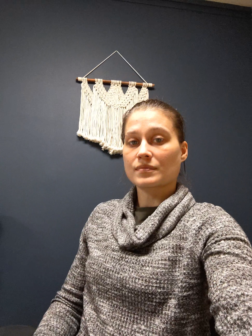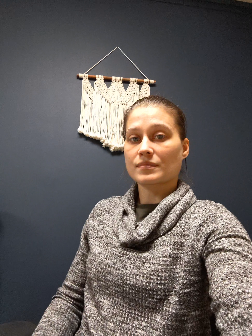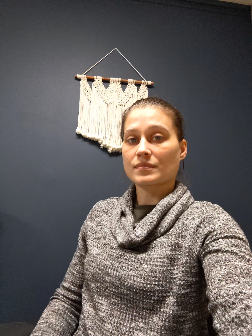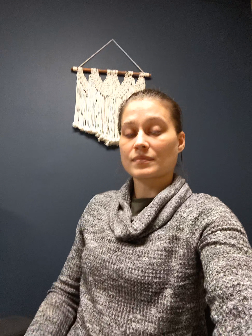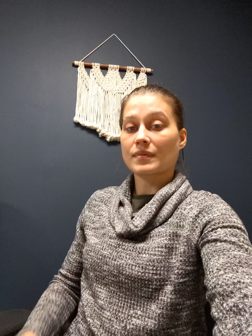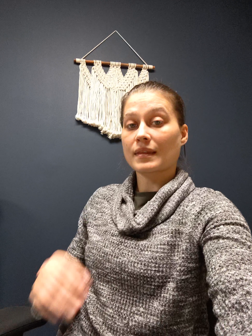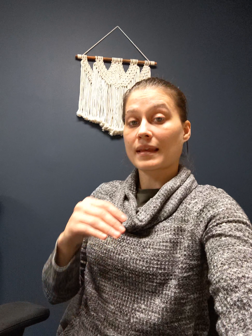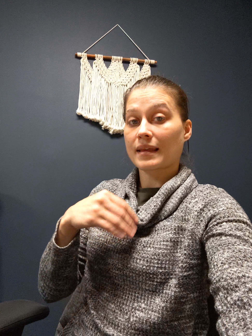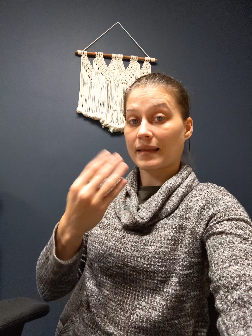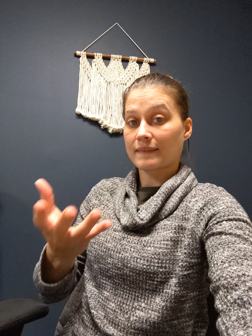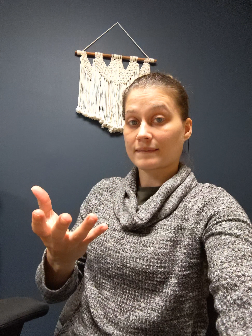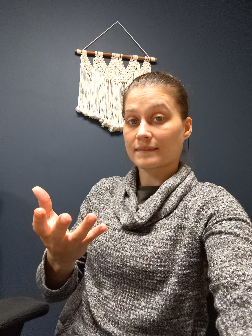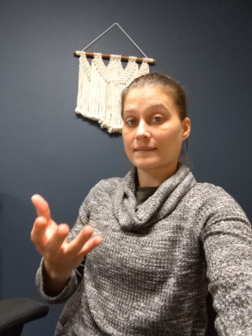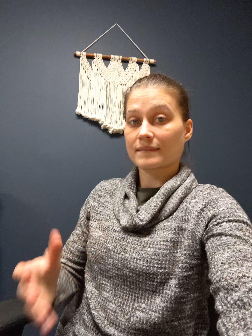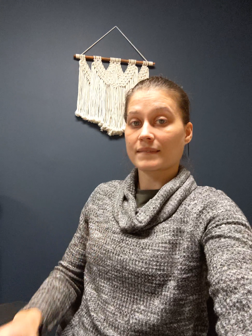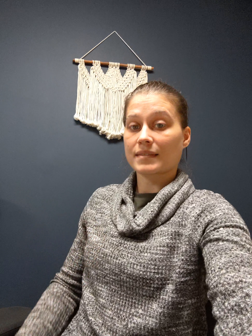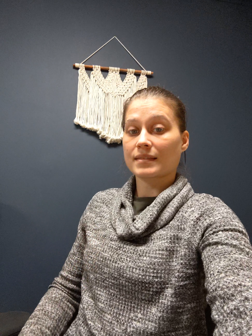give